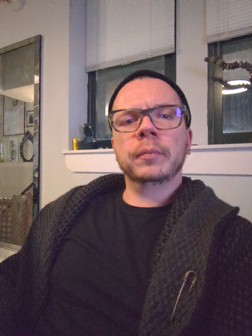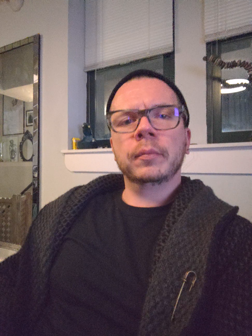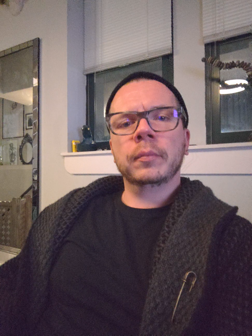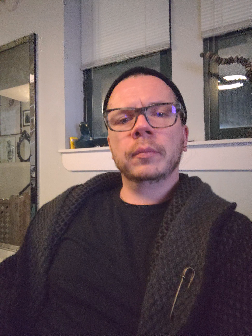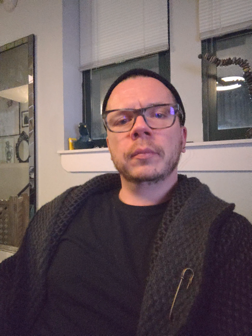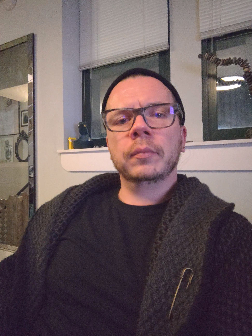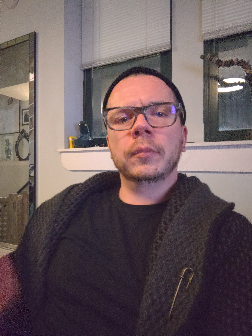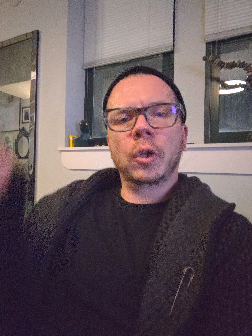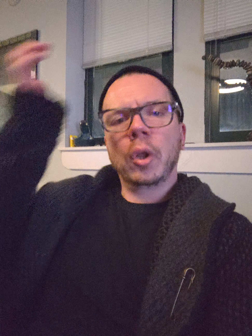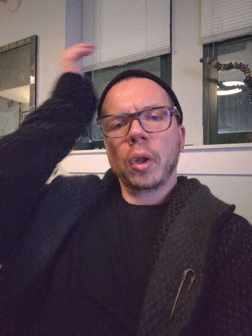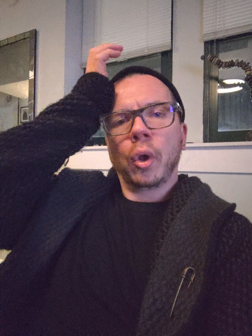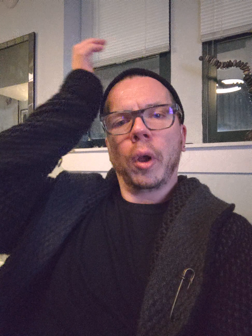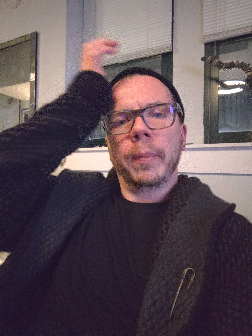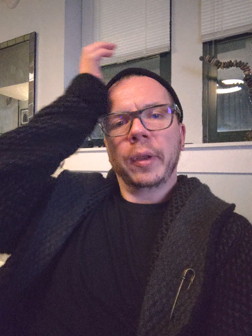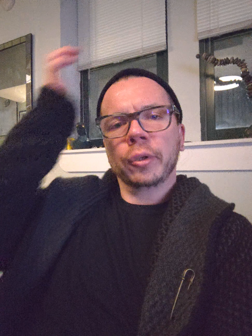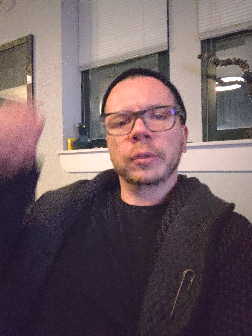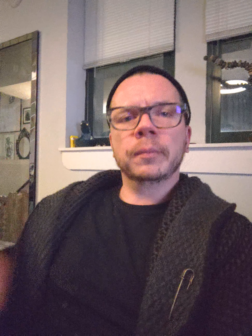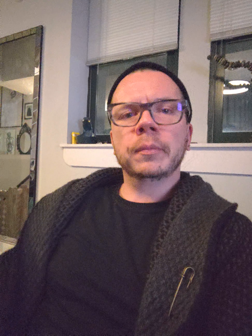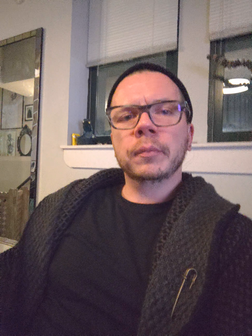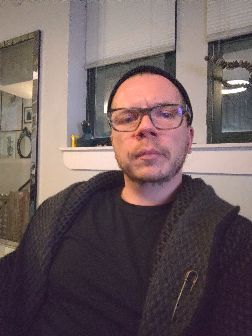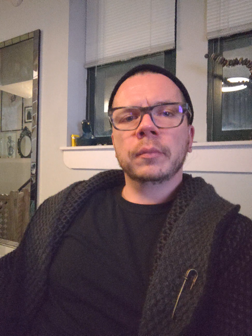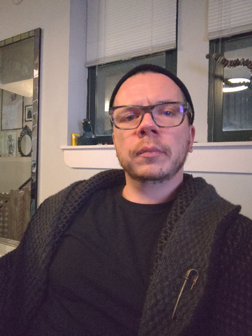garbage